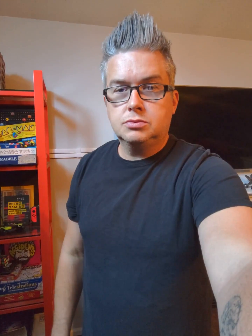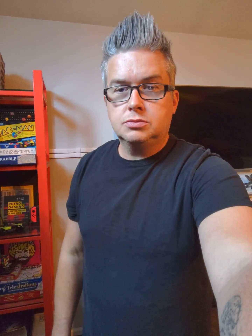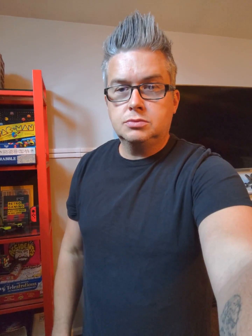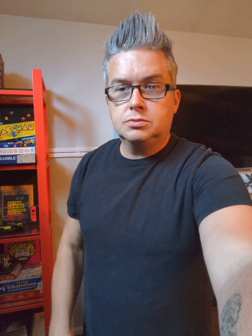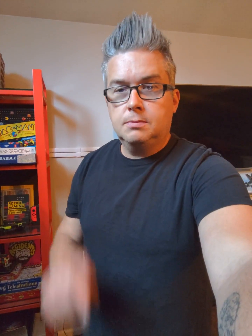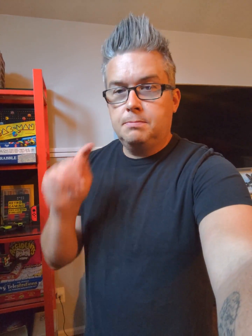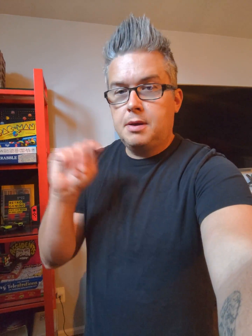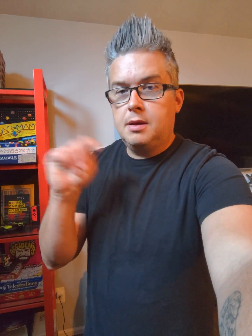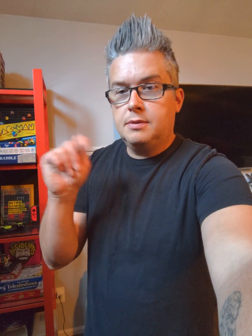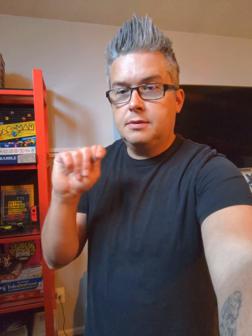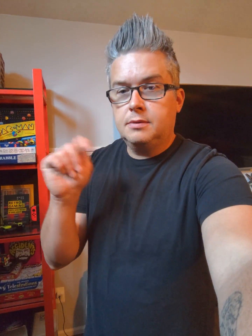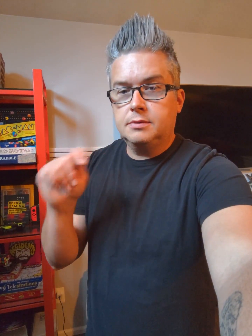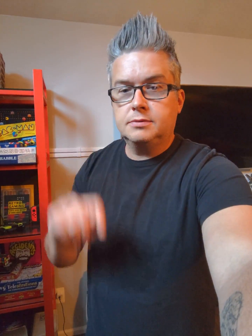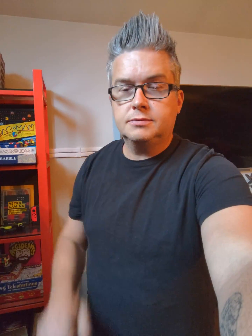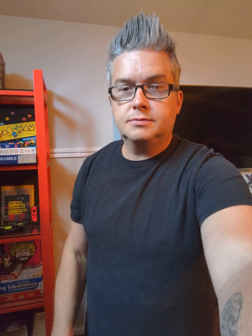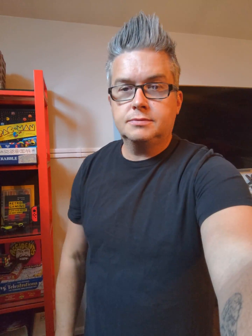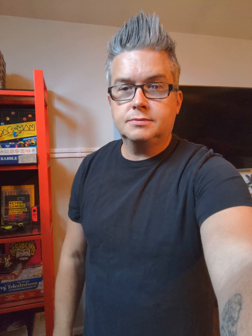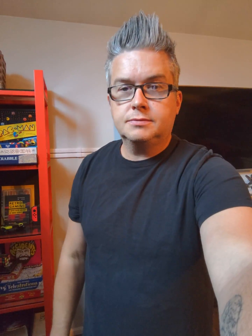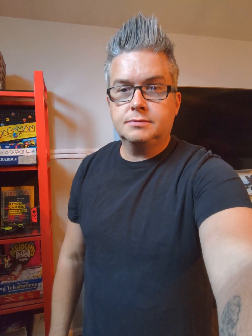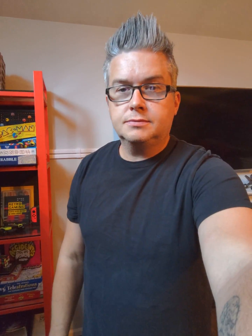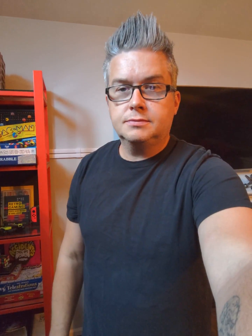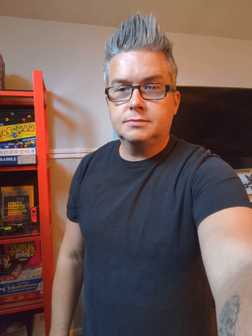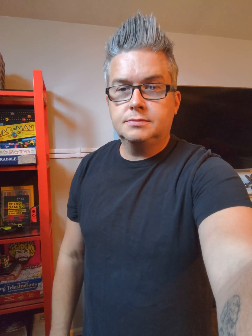bathroom